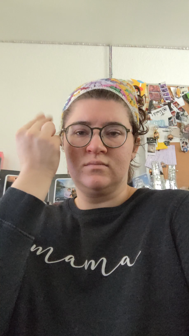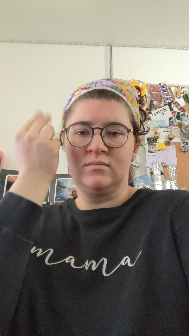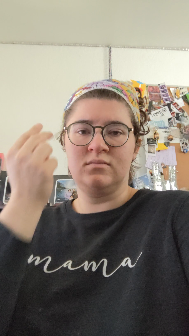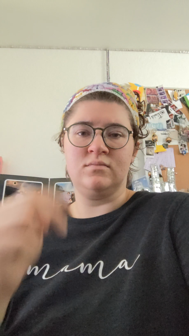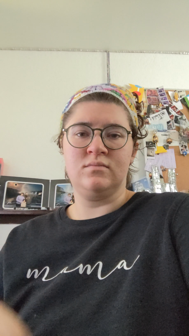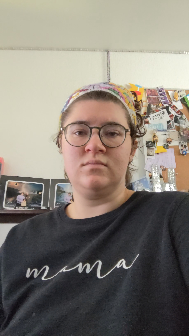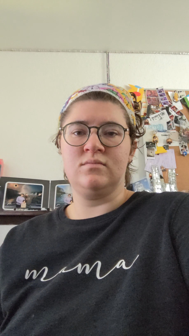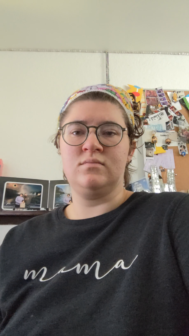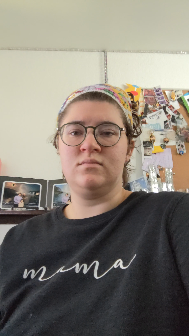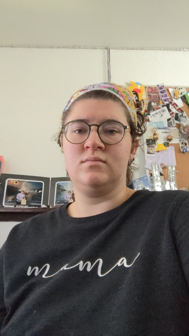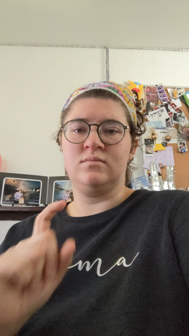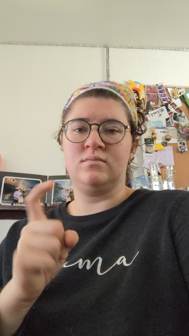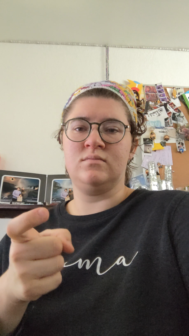present